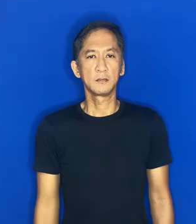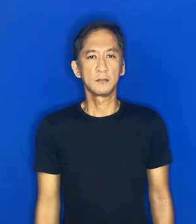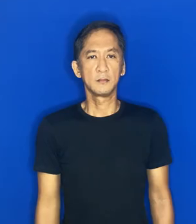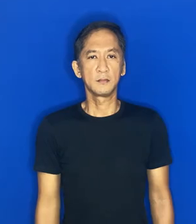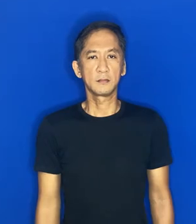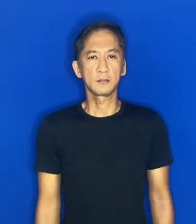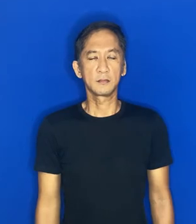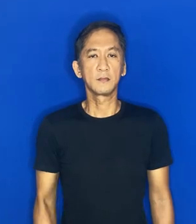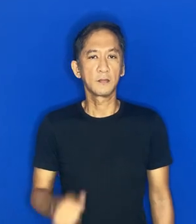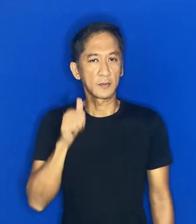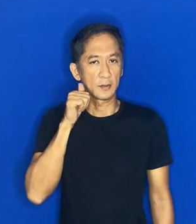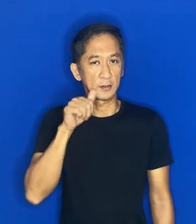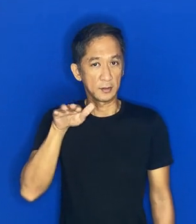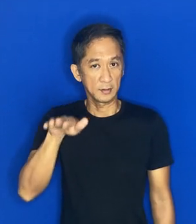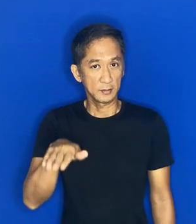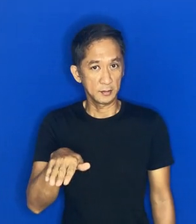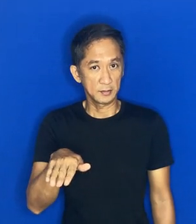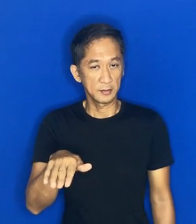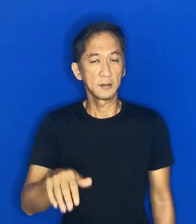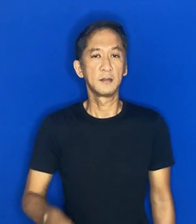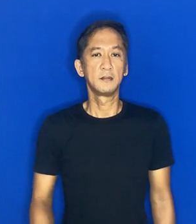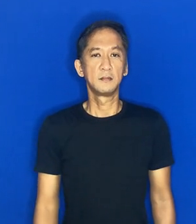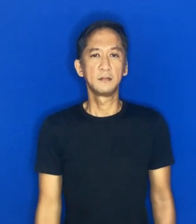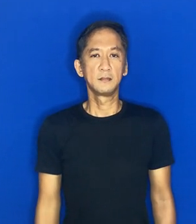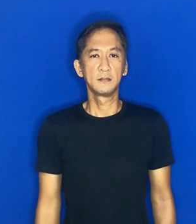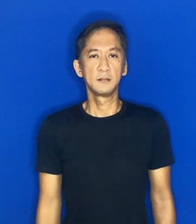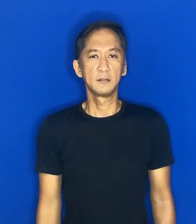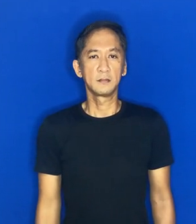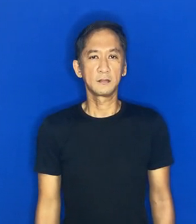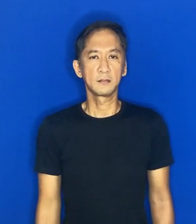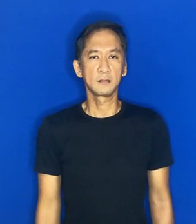girl